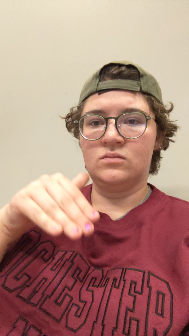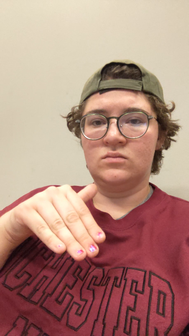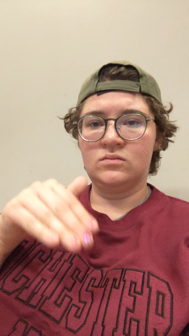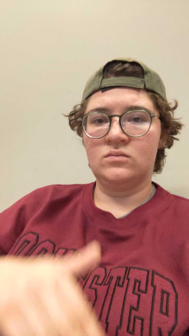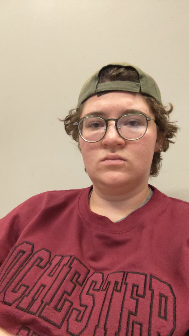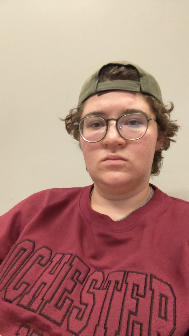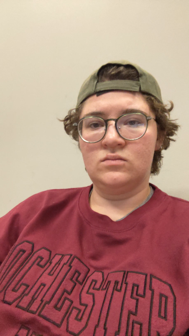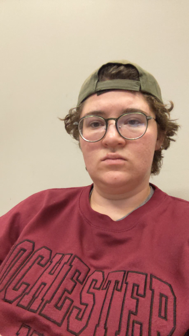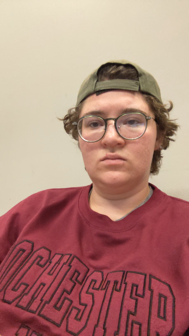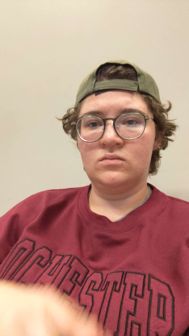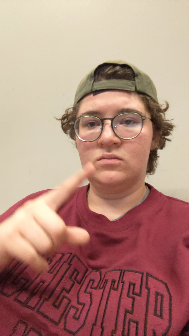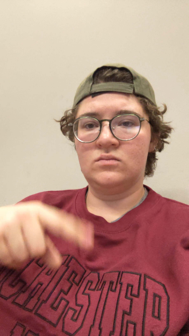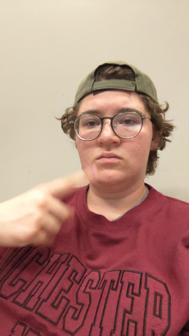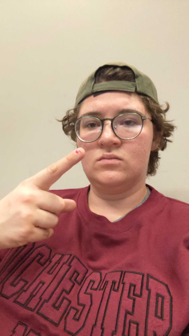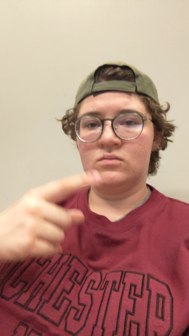about